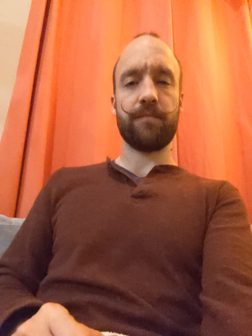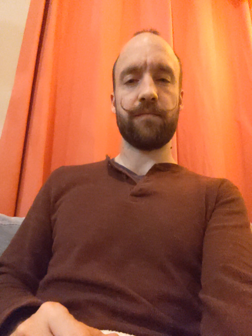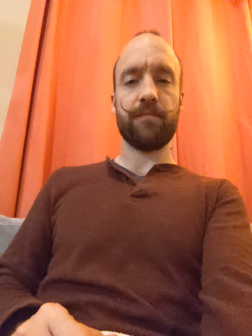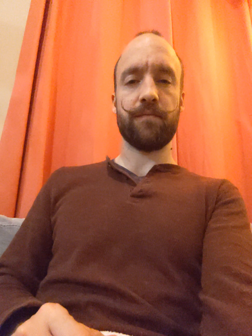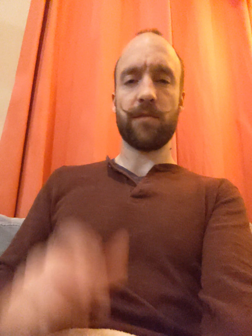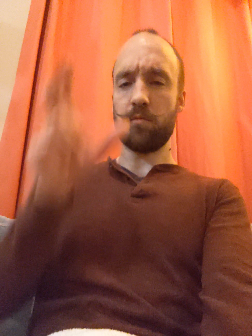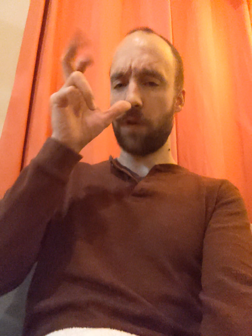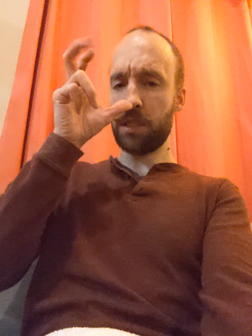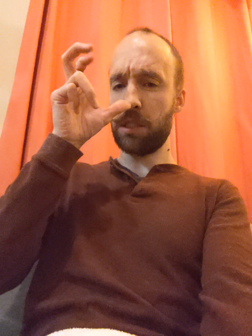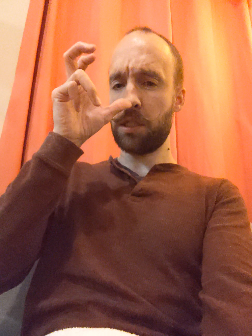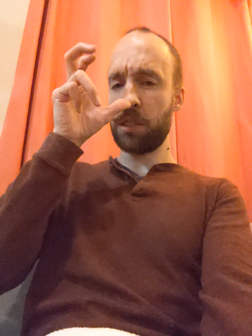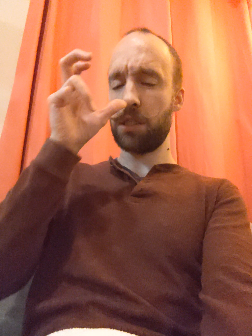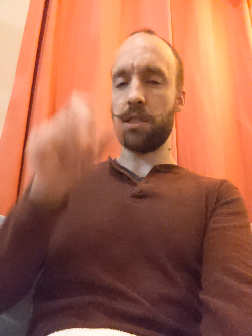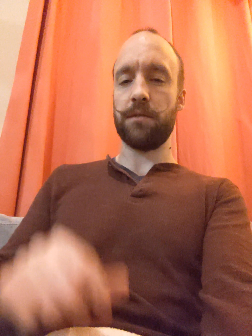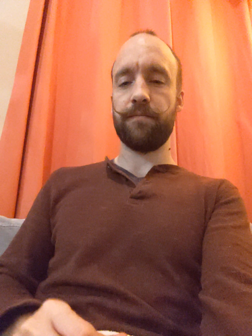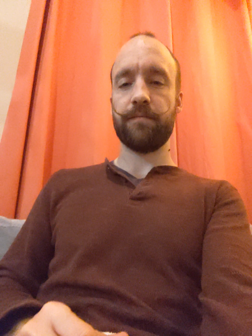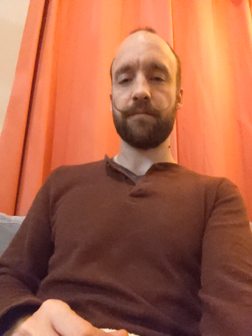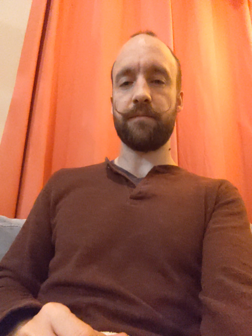bug